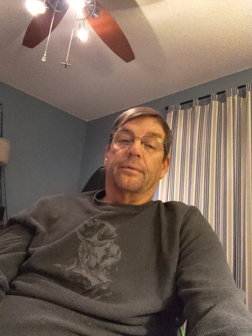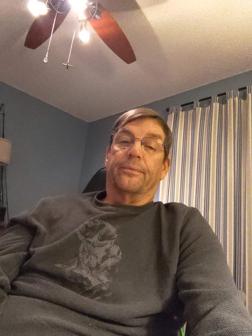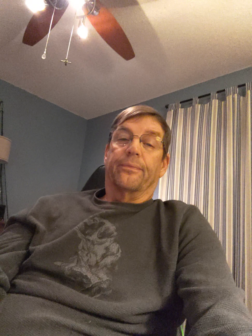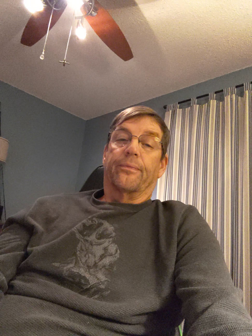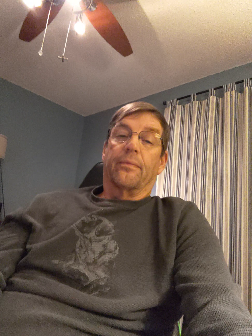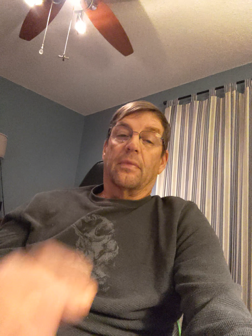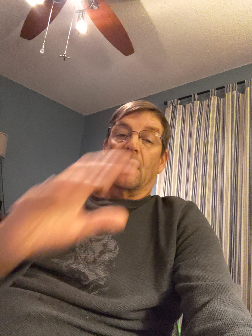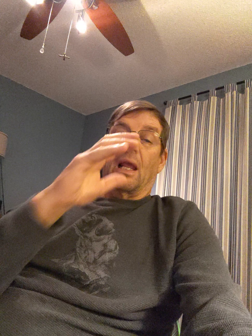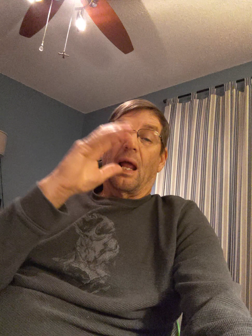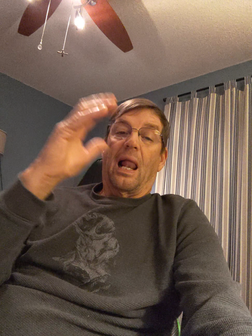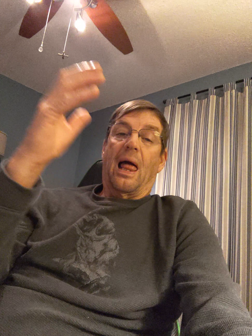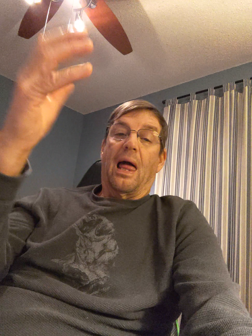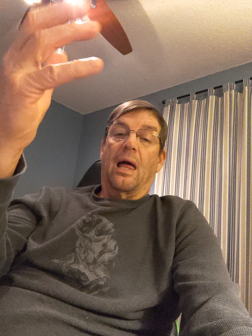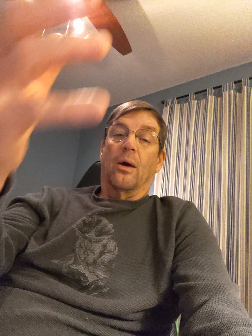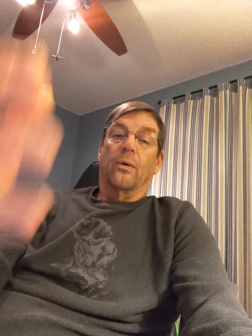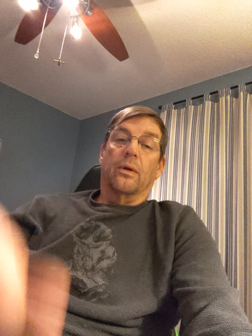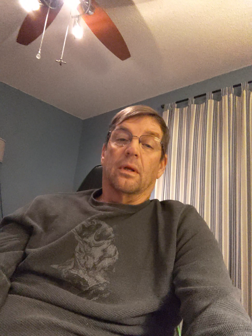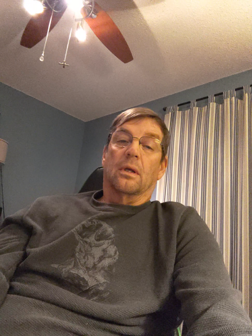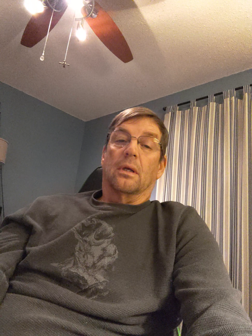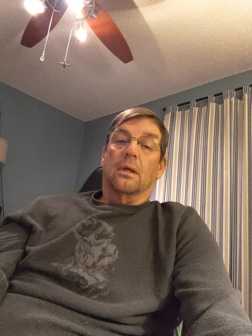cloud